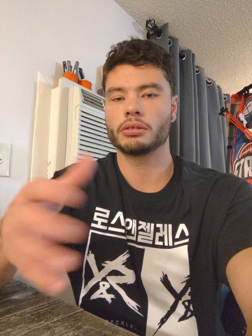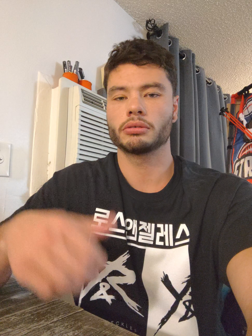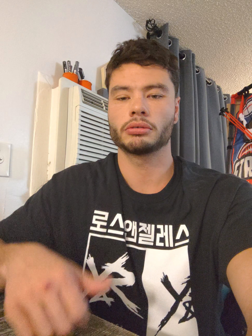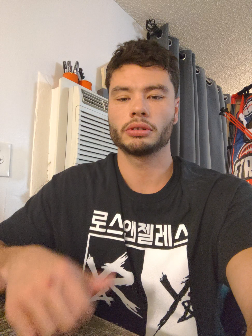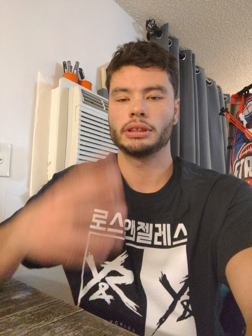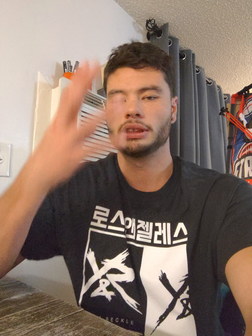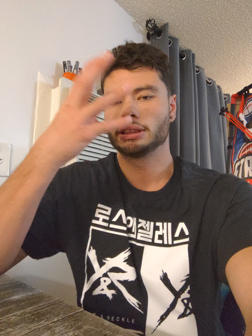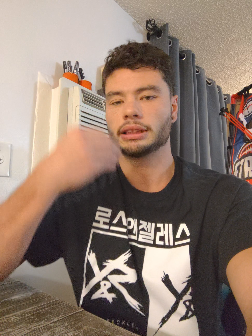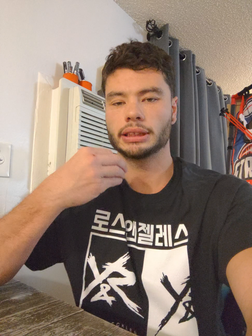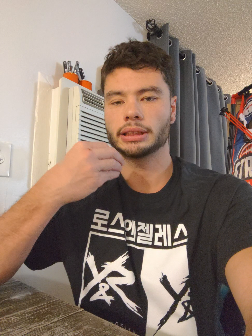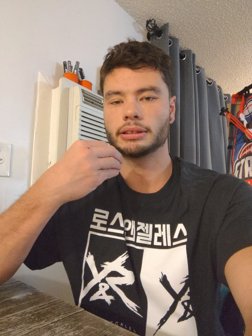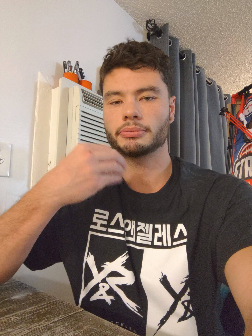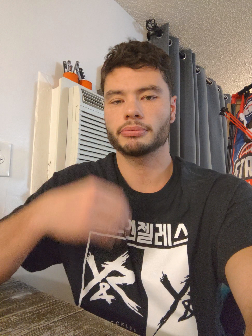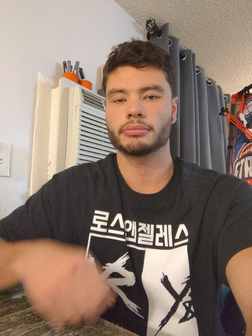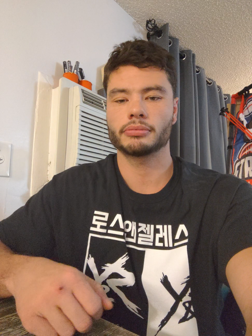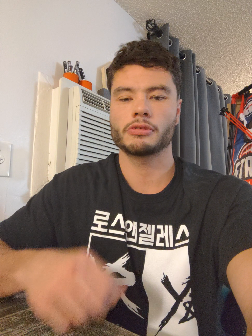sleep